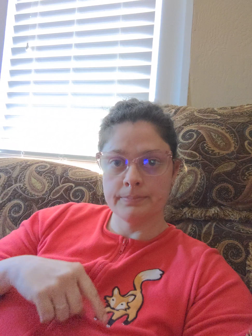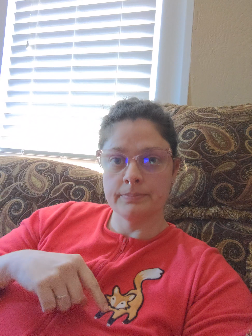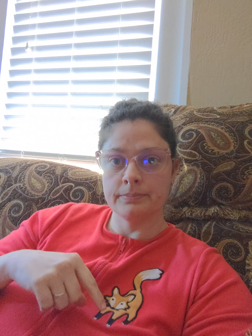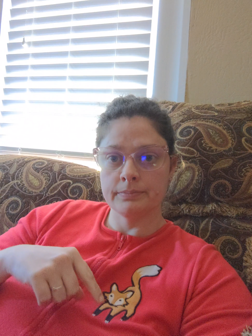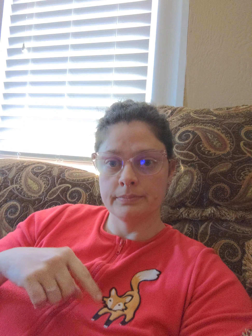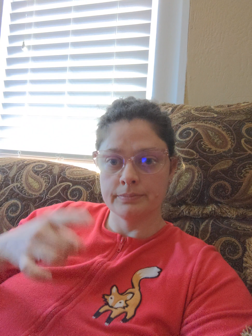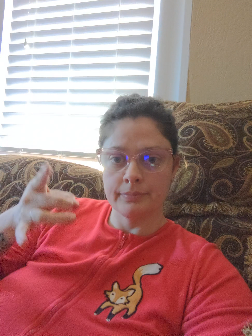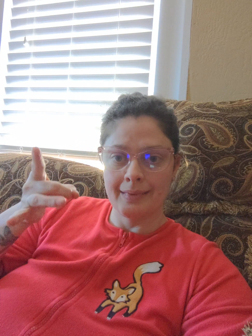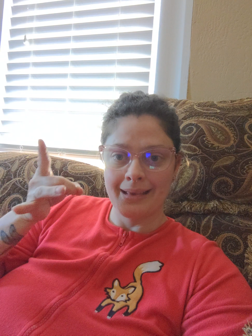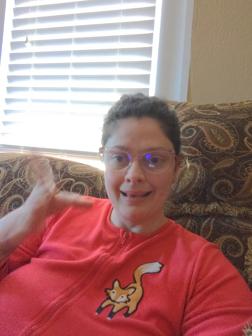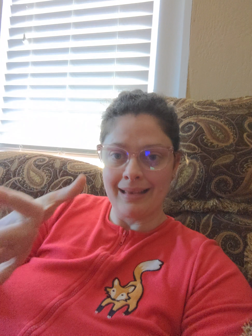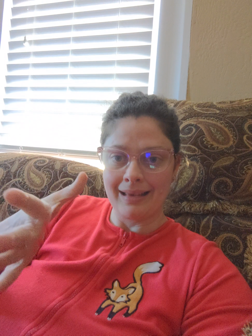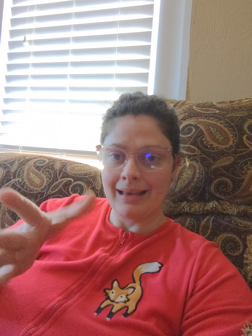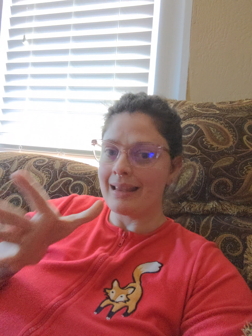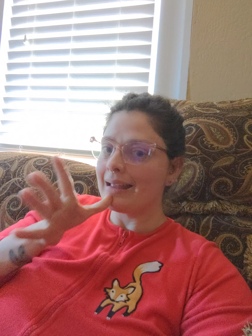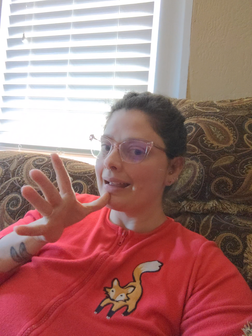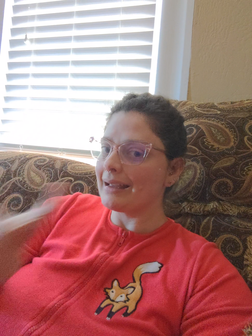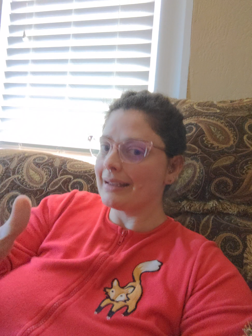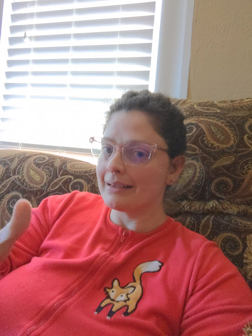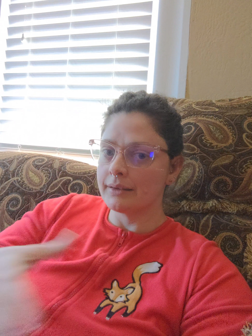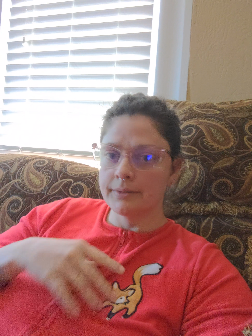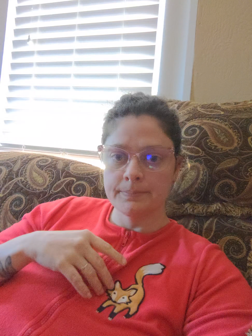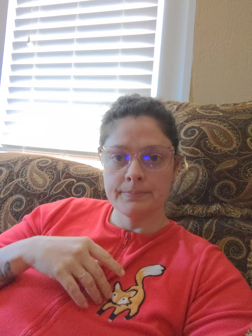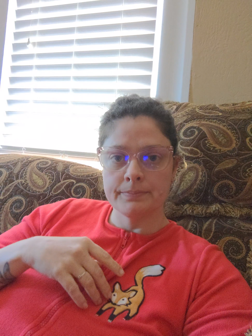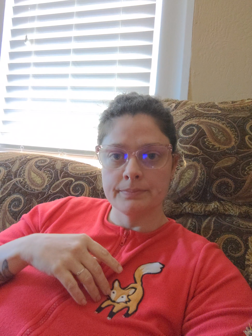hate